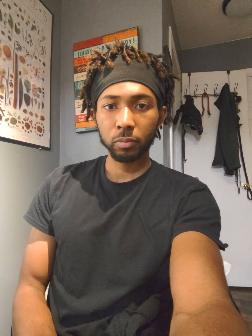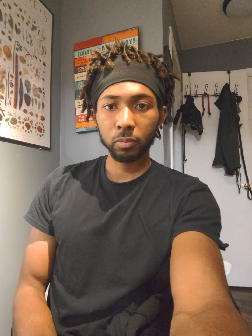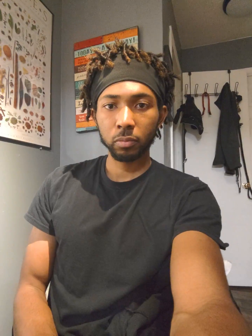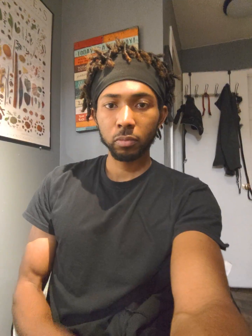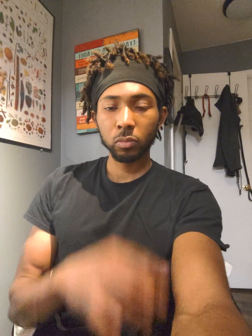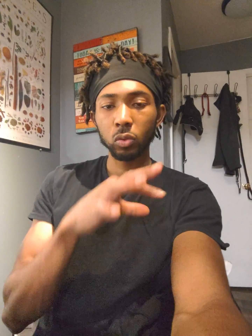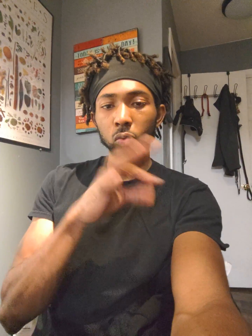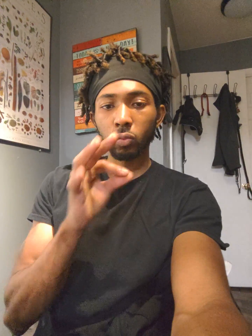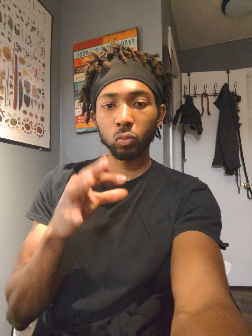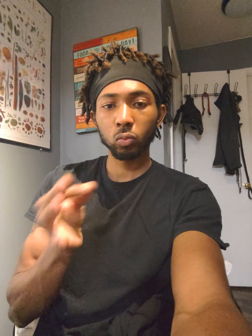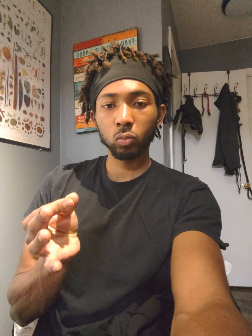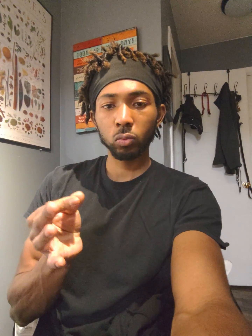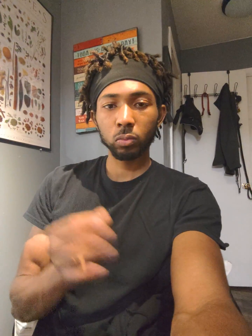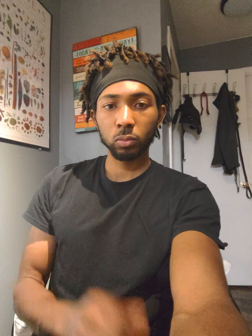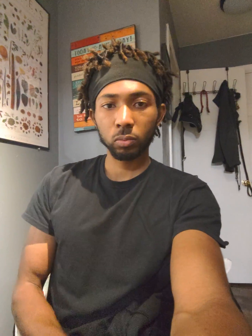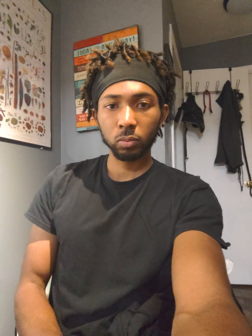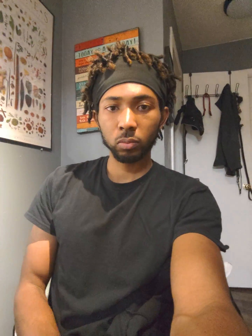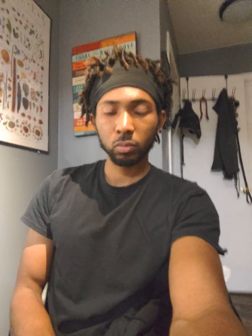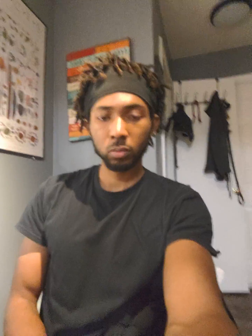choose